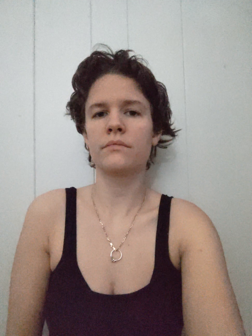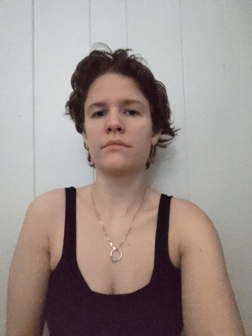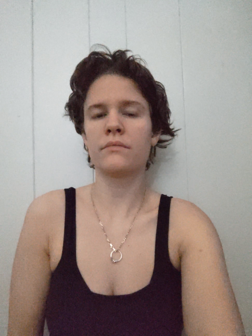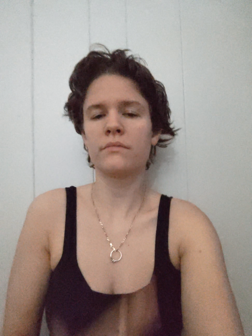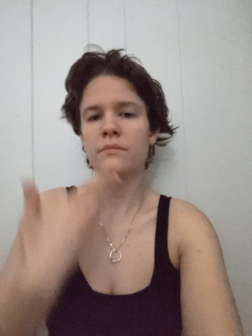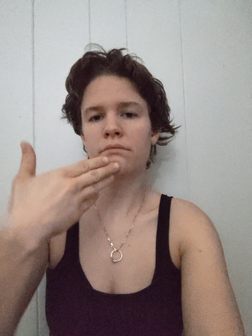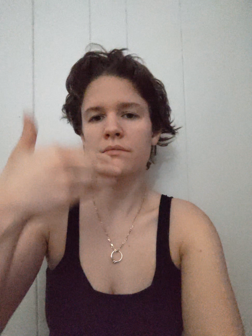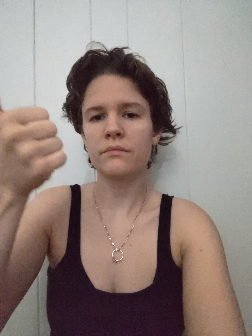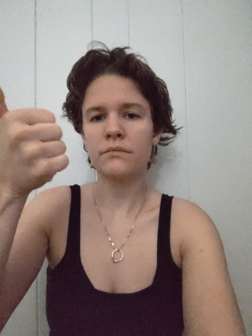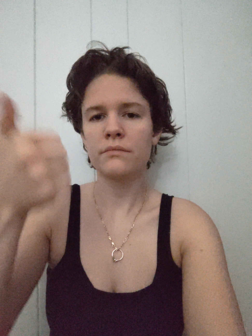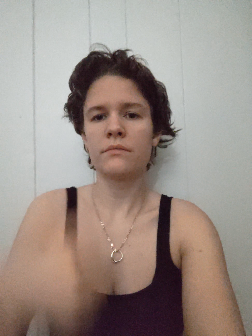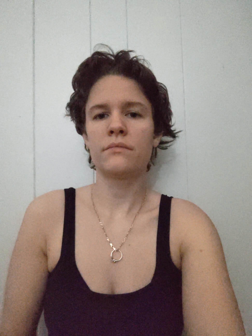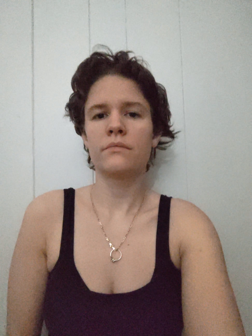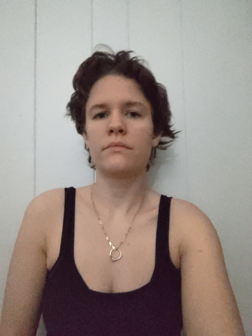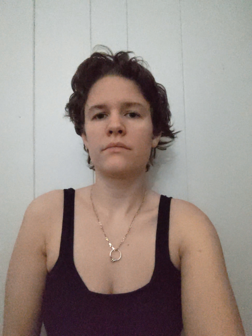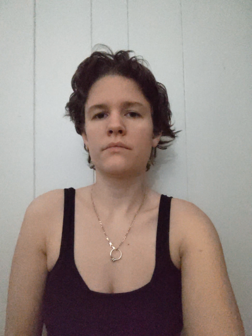better